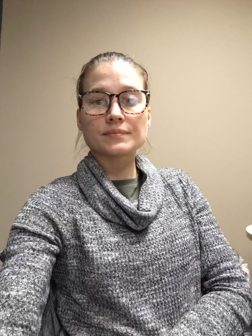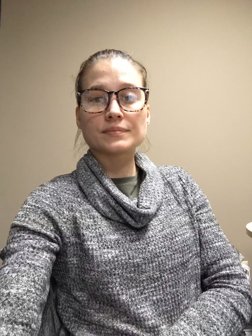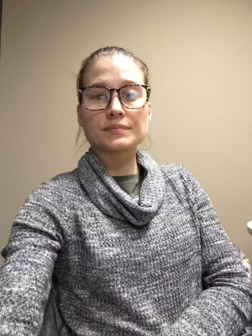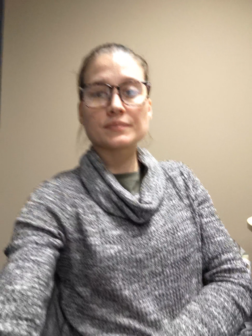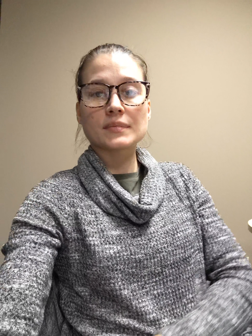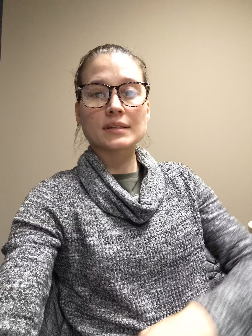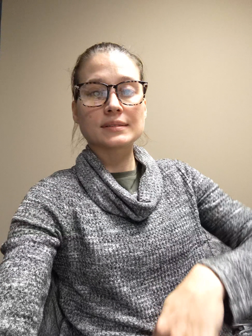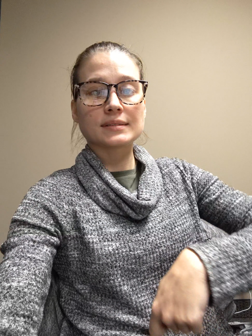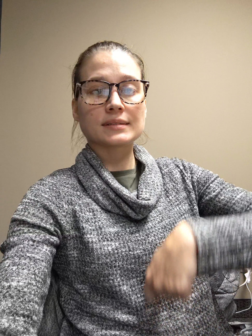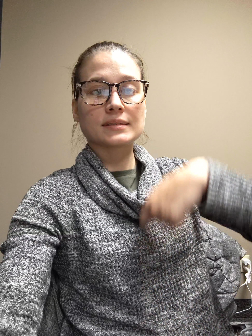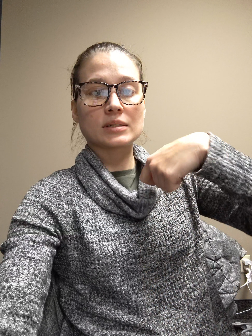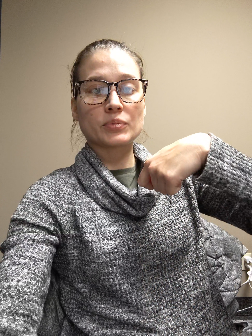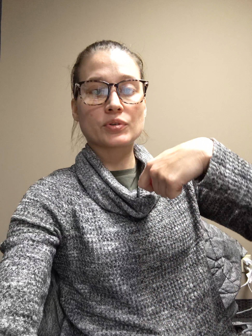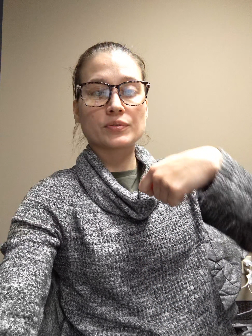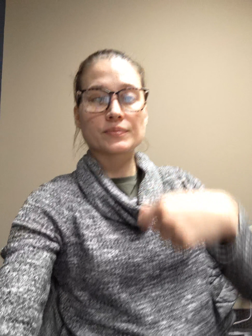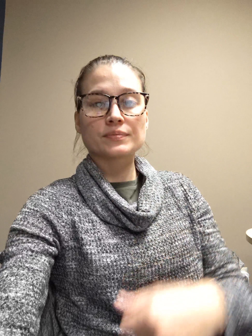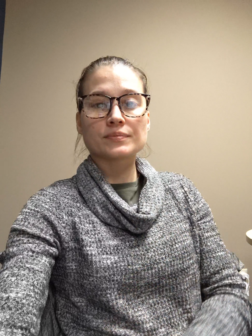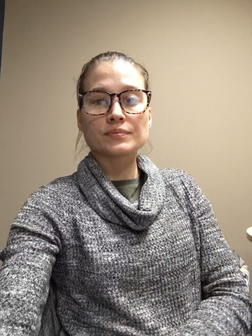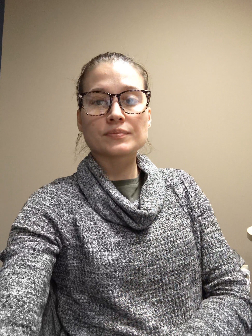zipper